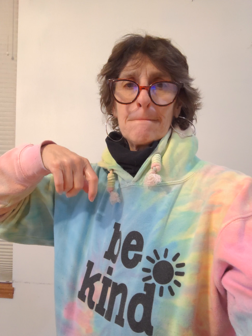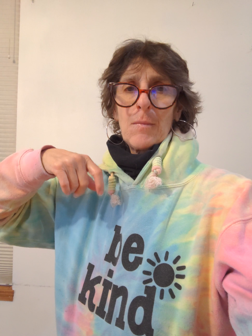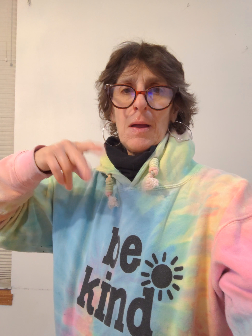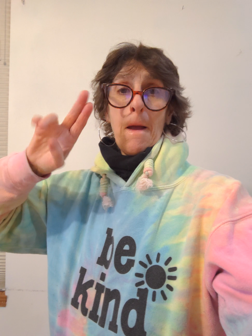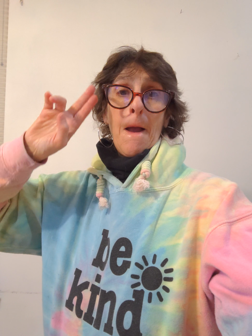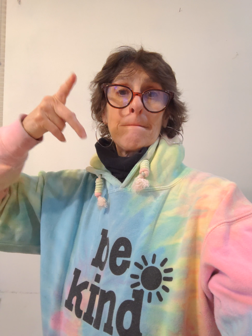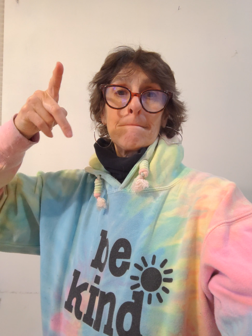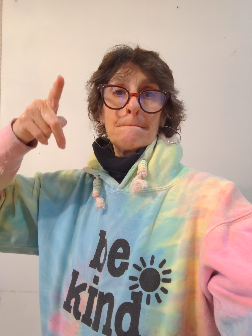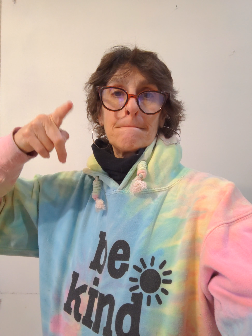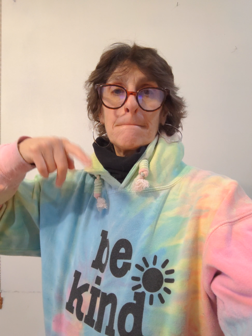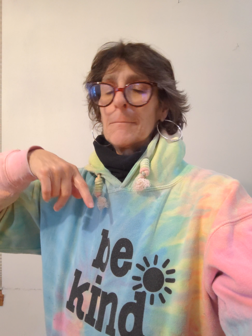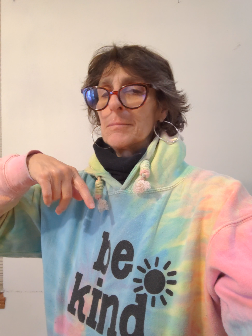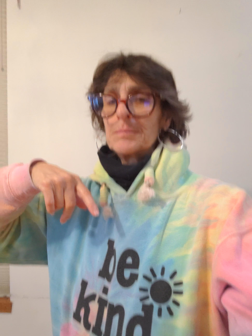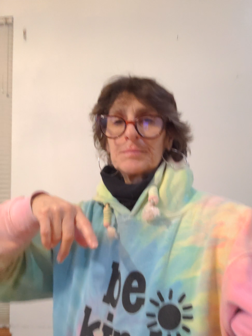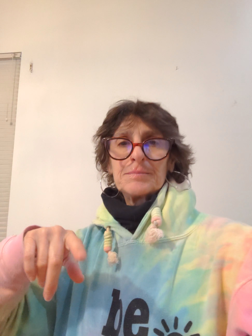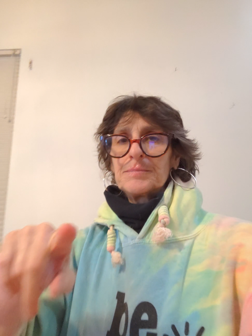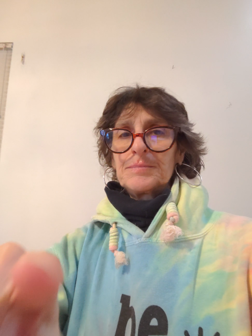up